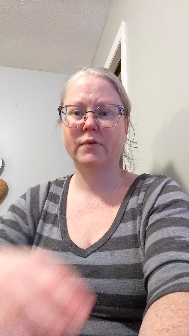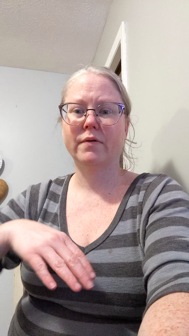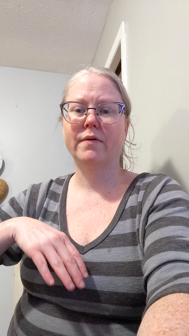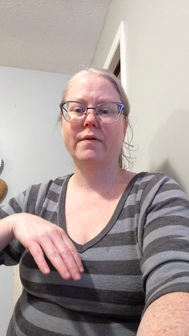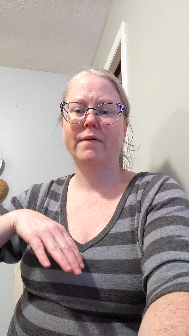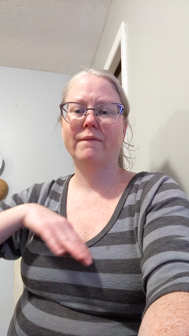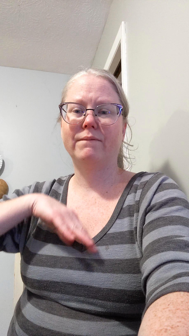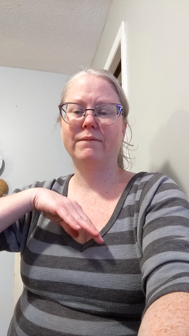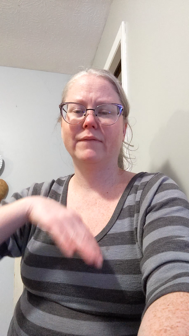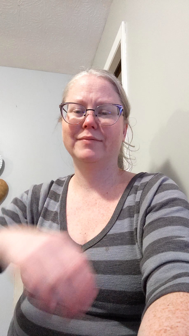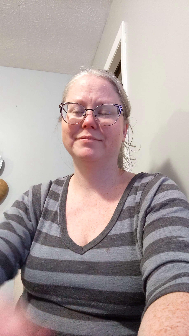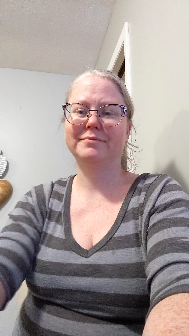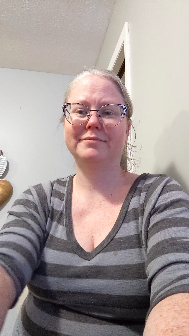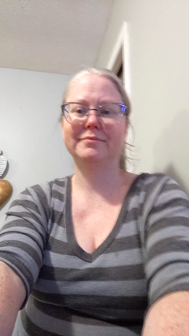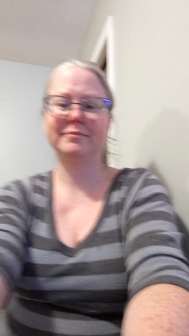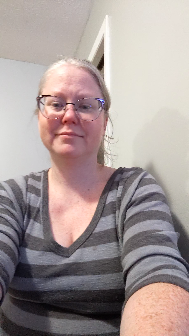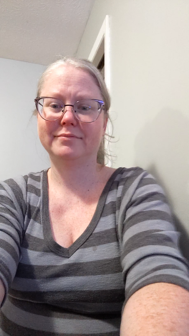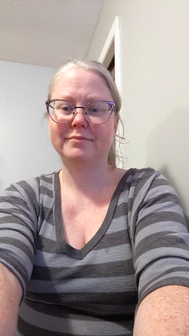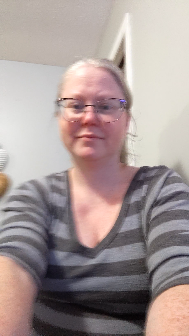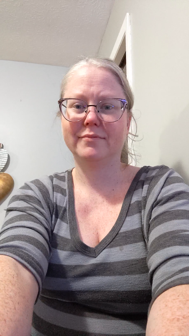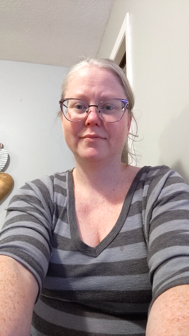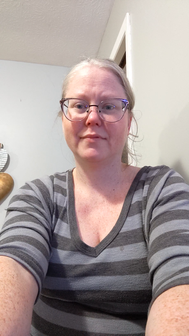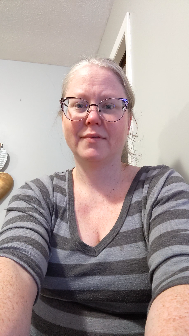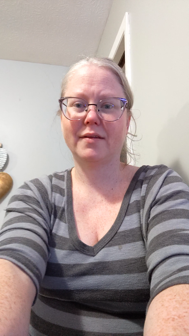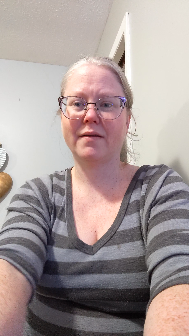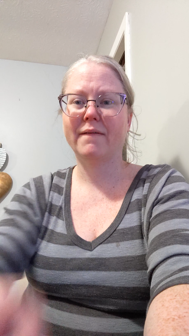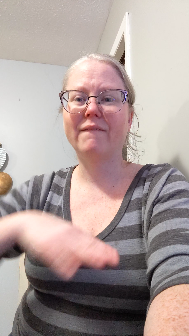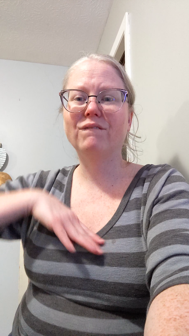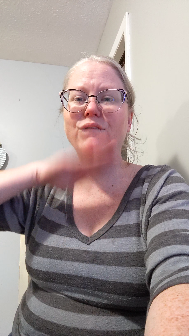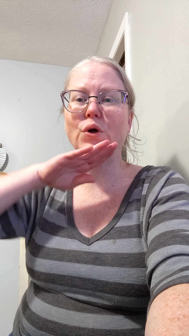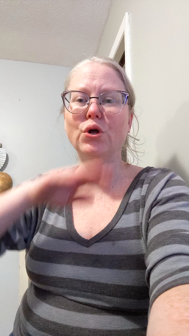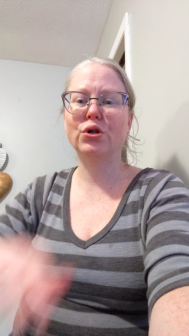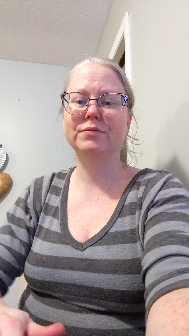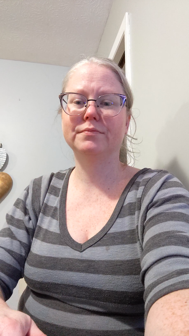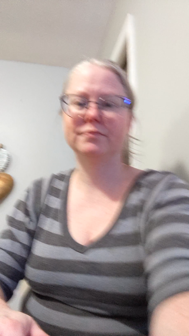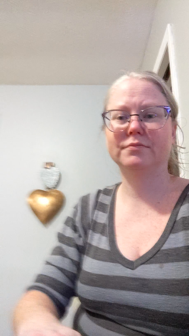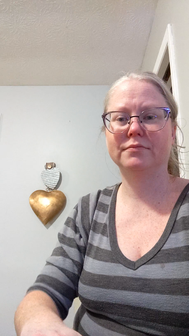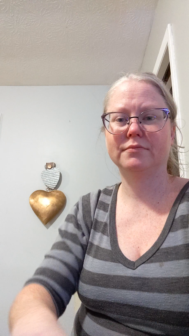full